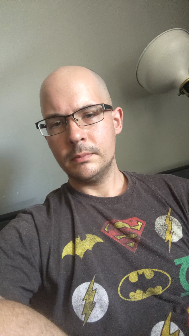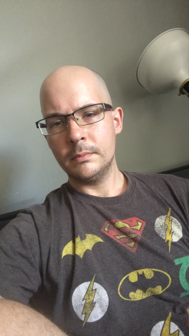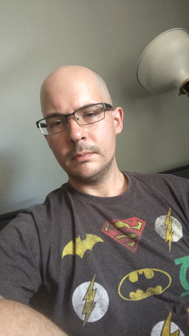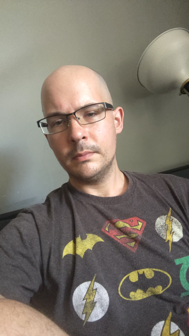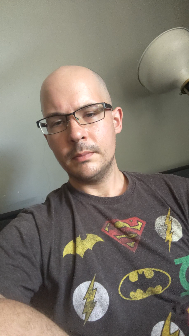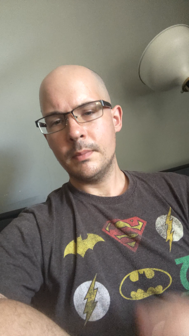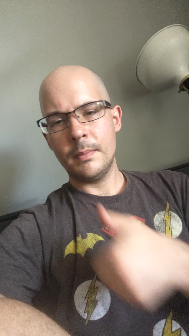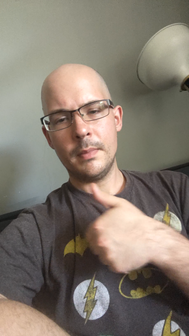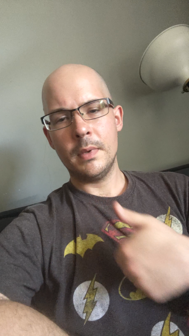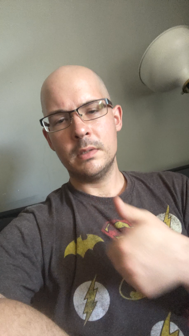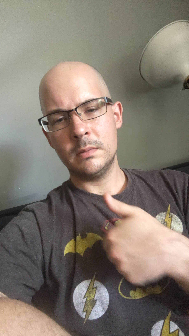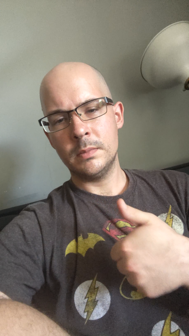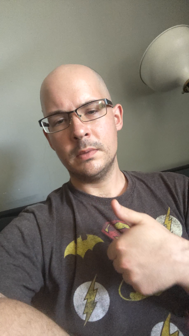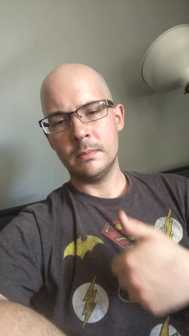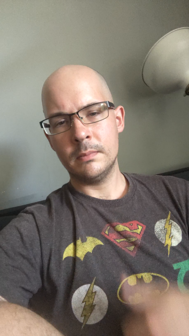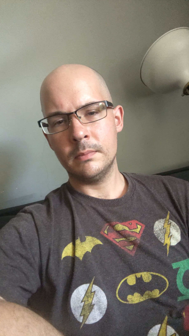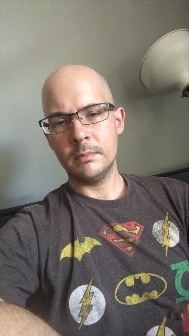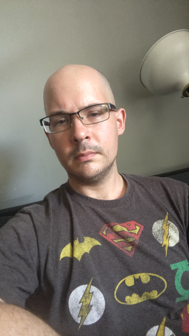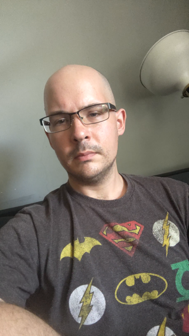basement